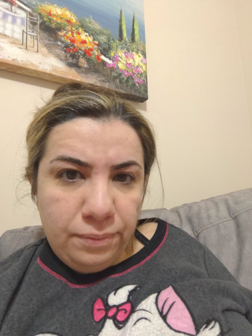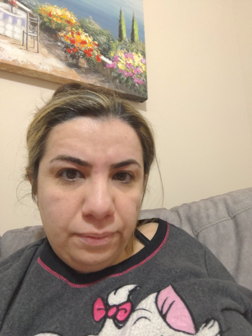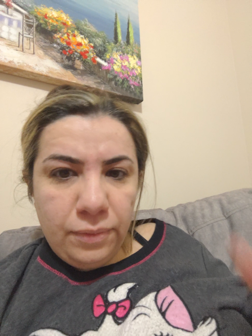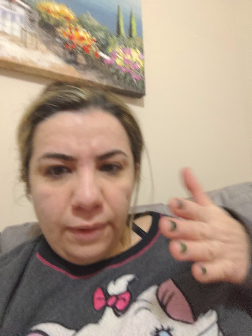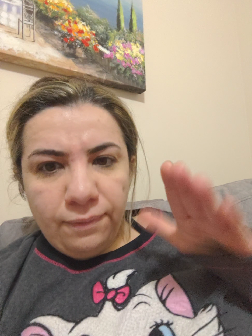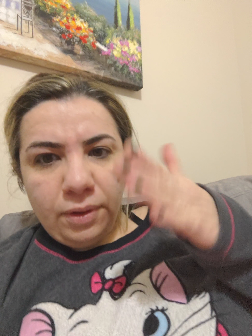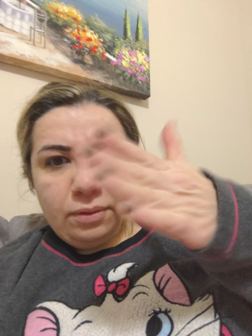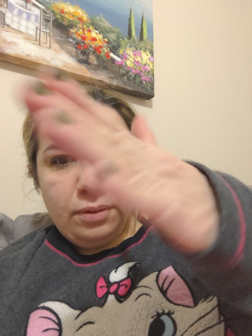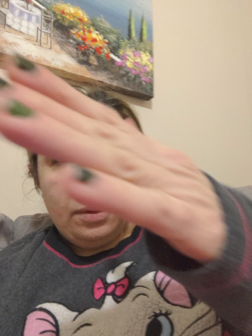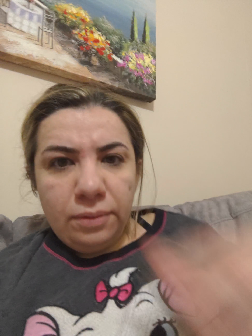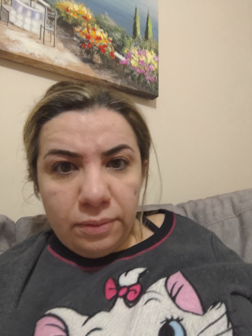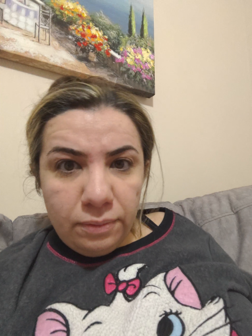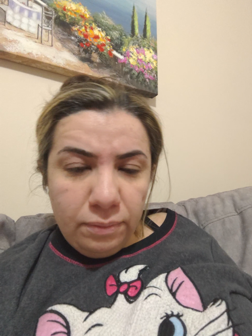fish